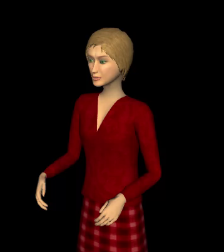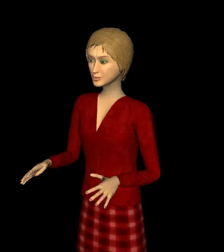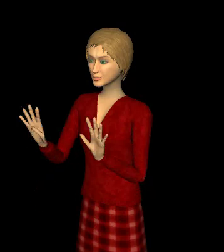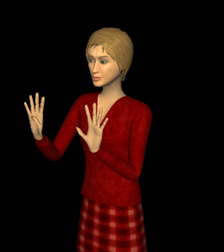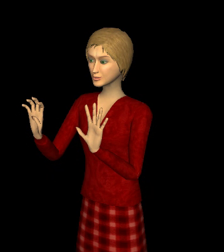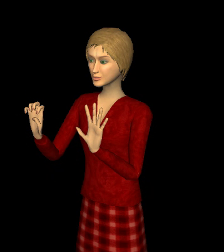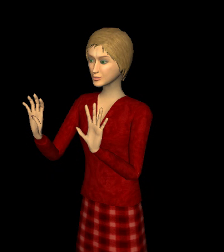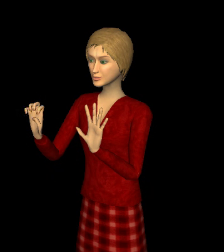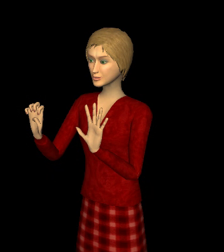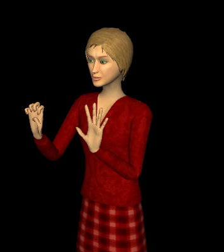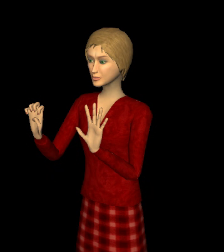90